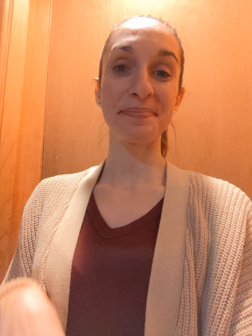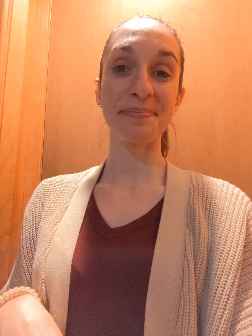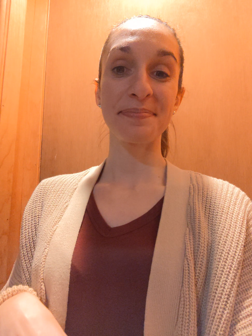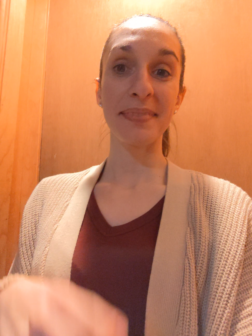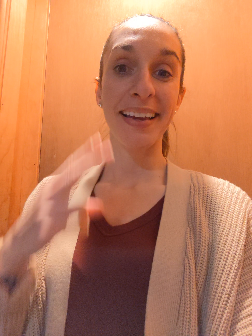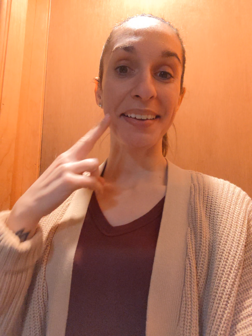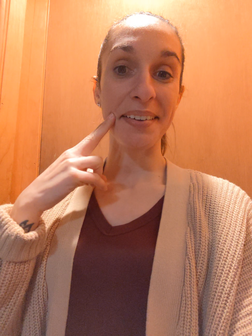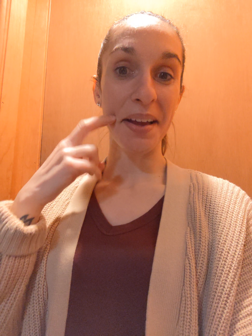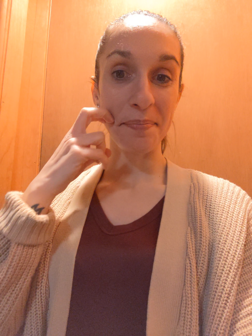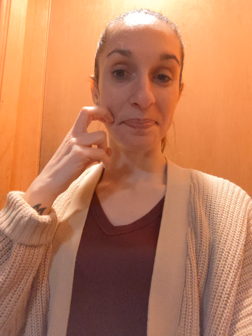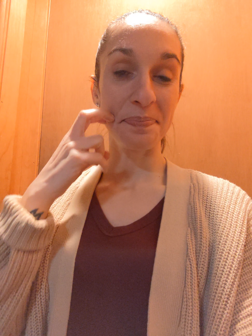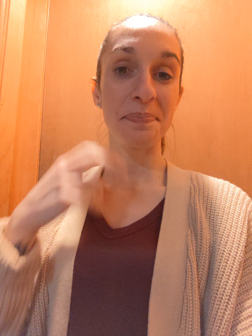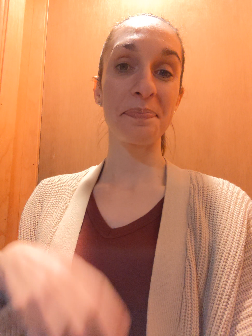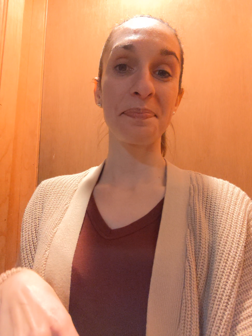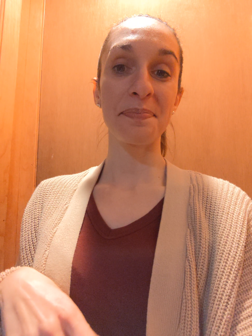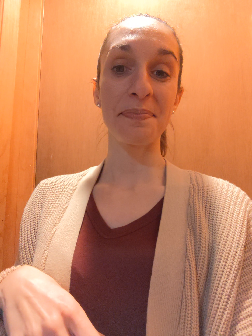gum